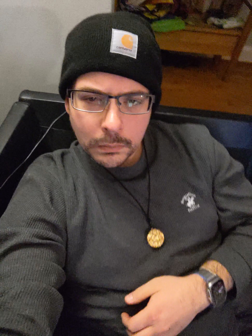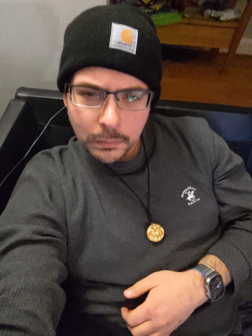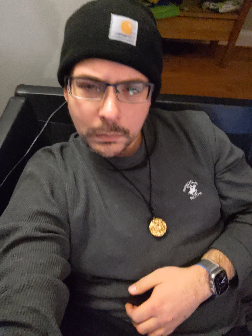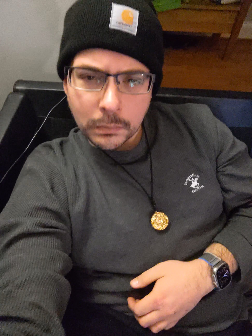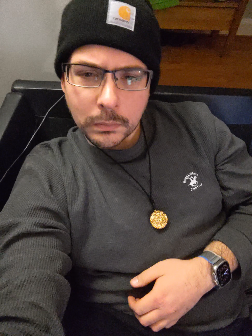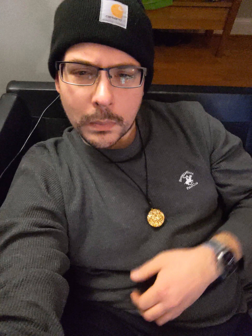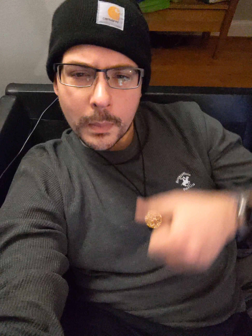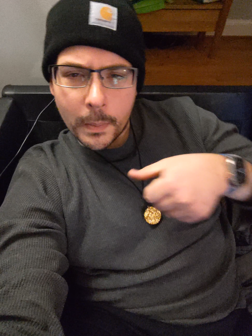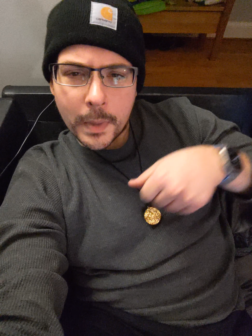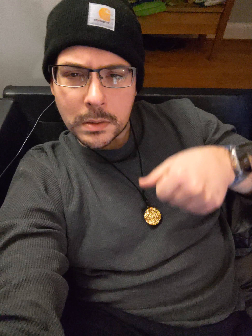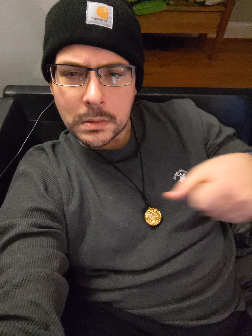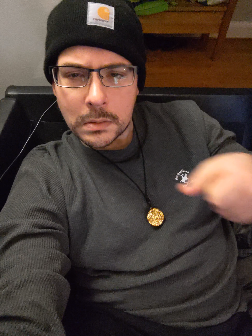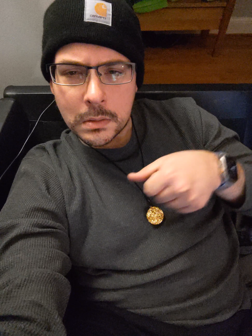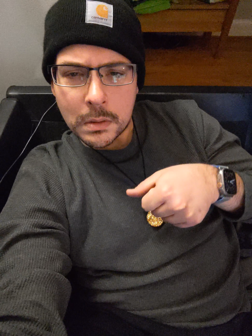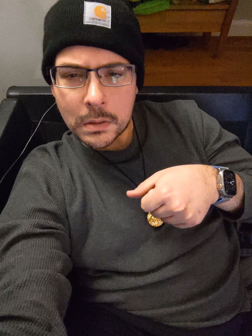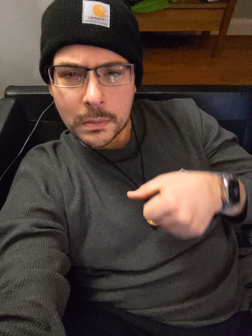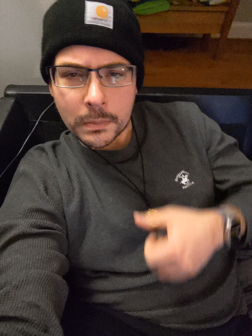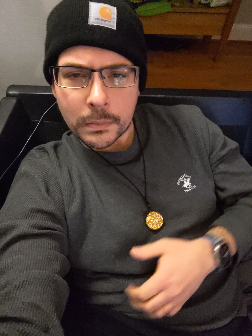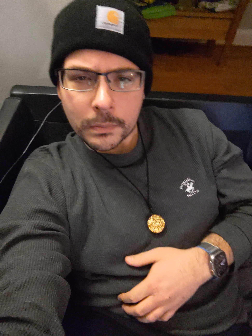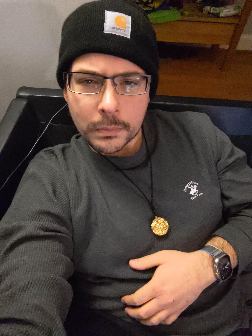puzzle